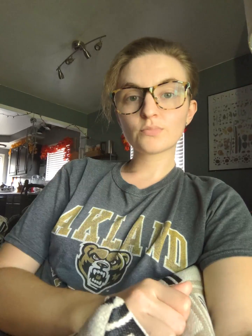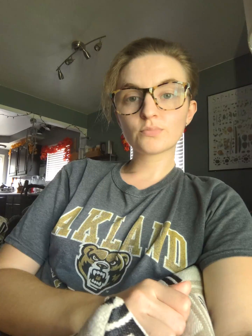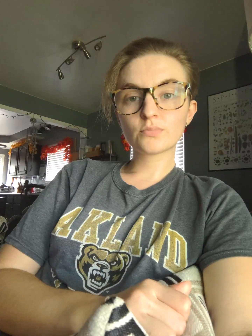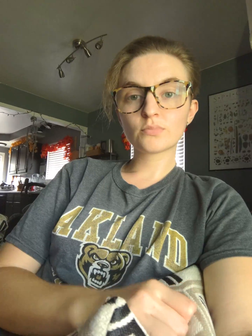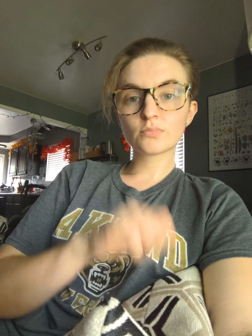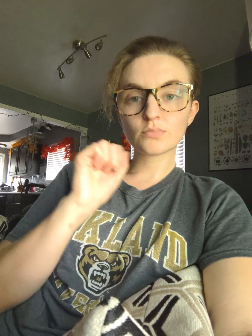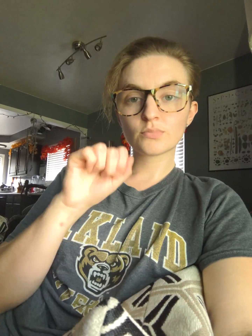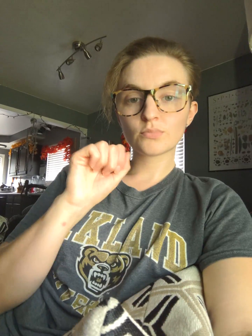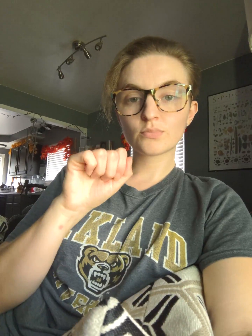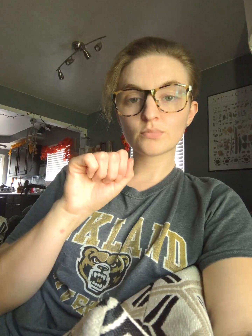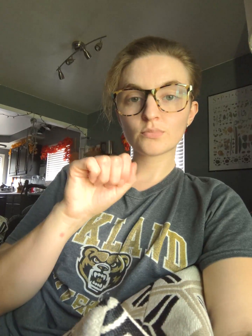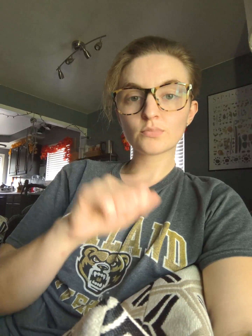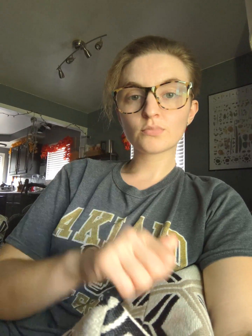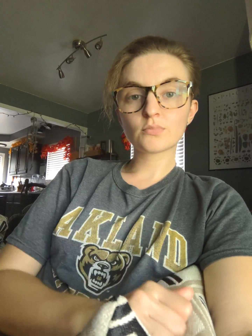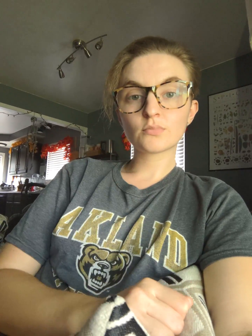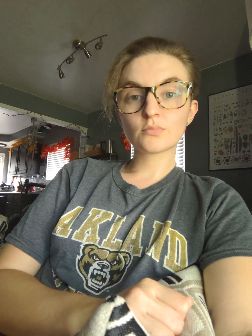knock